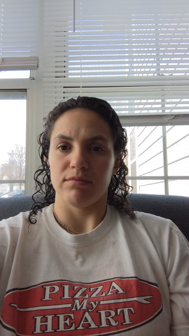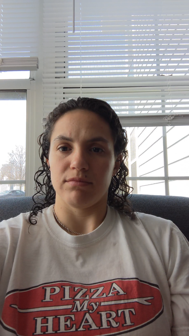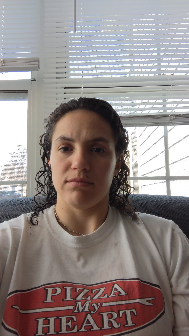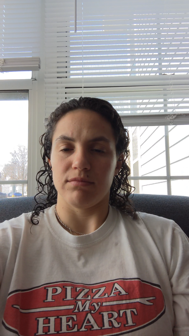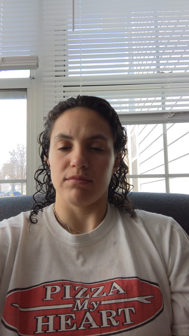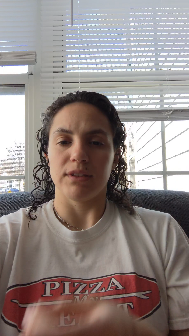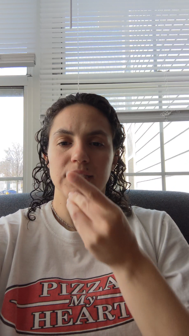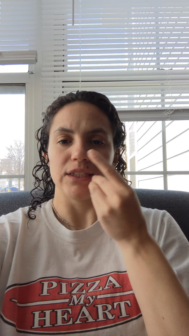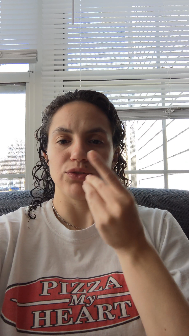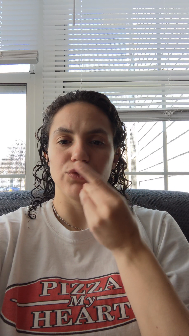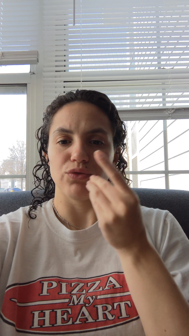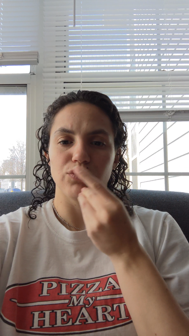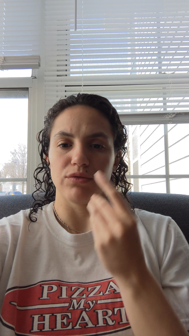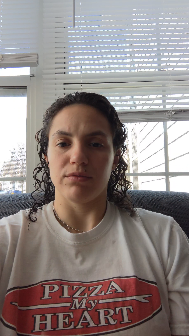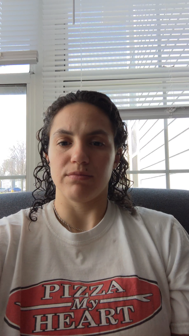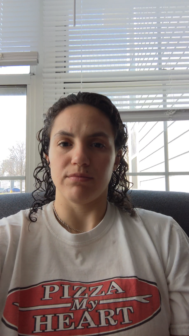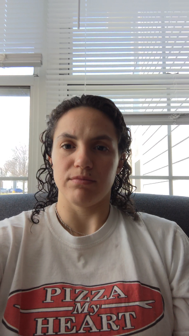dinner